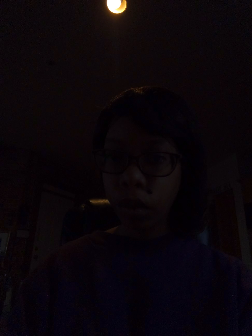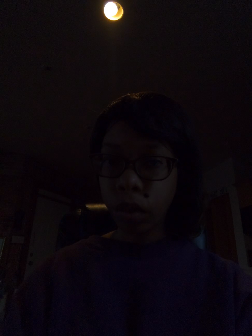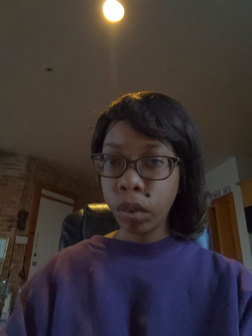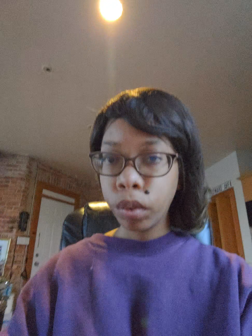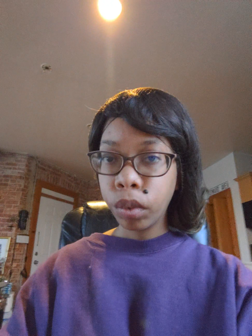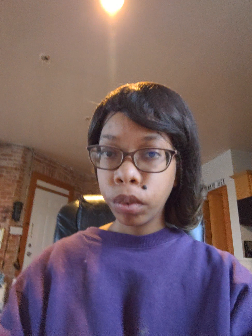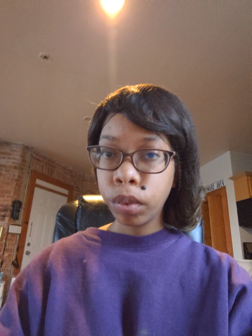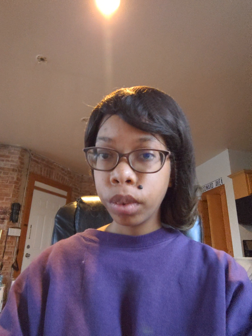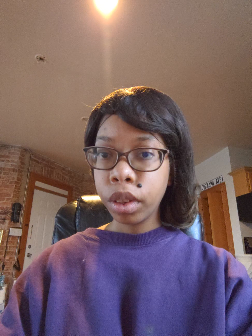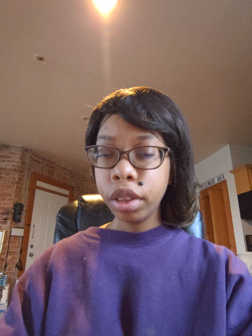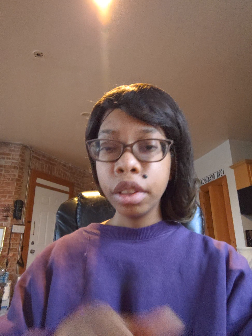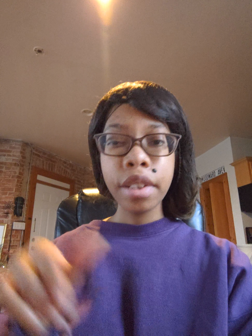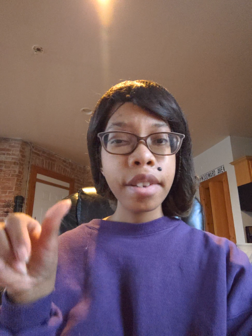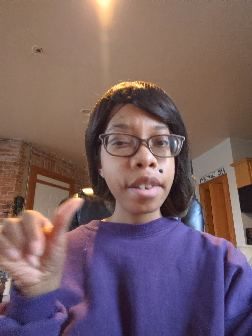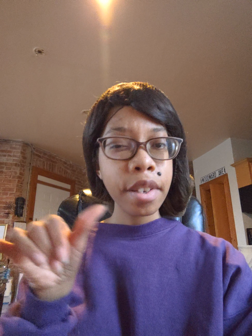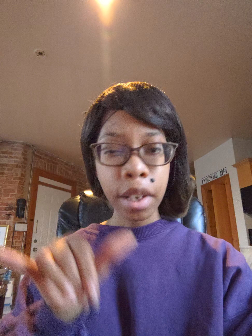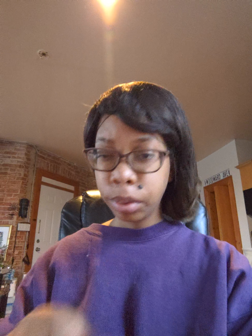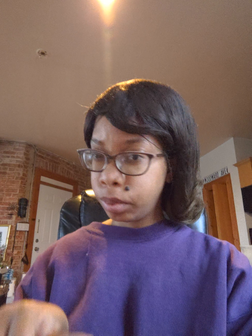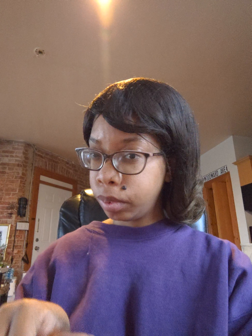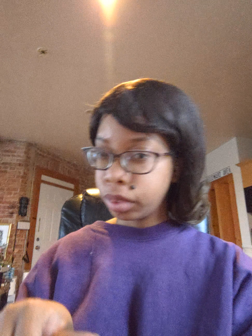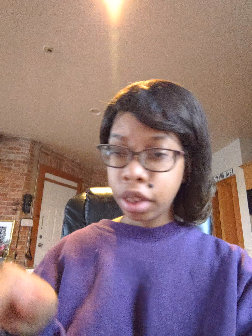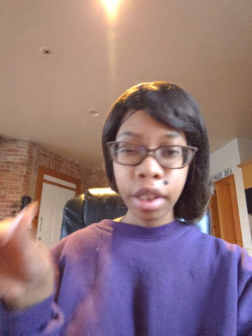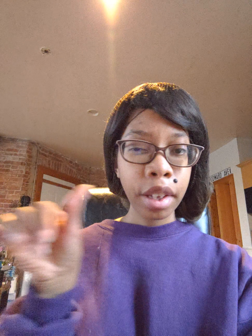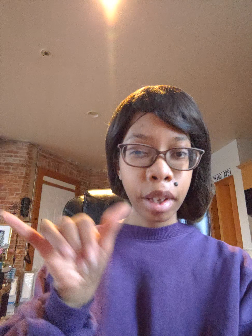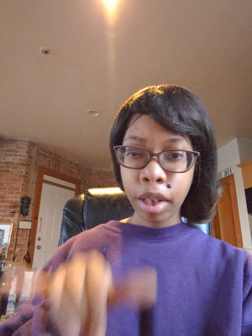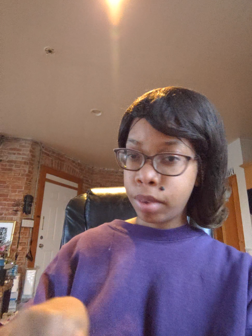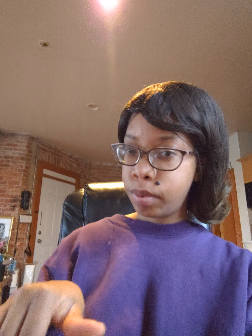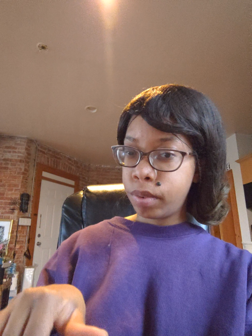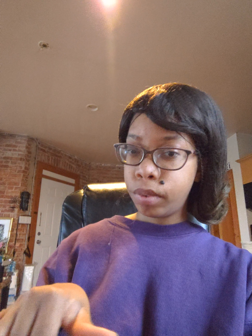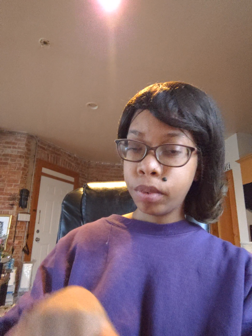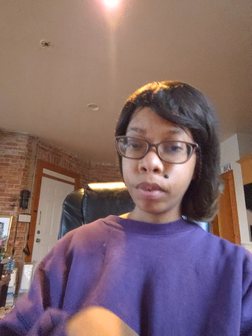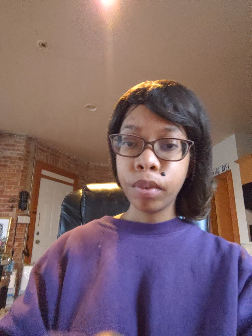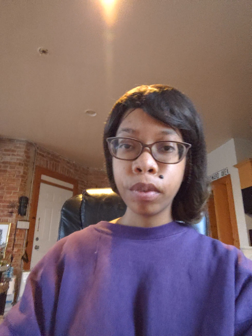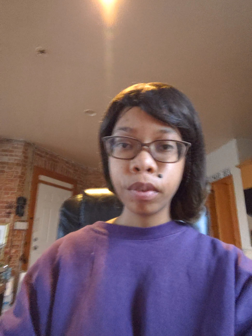same